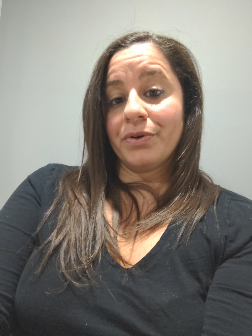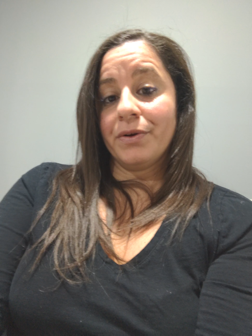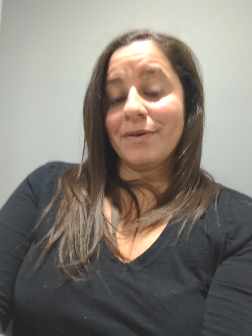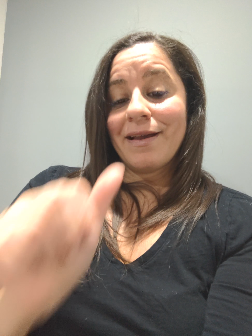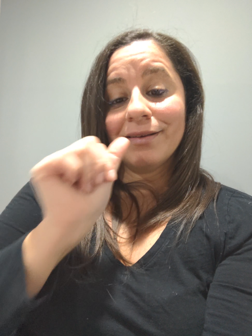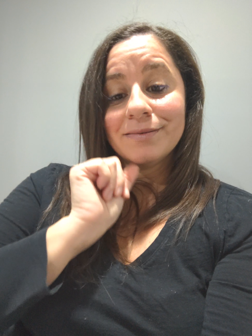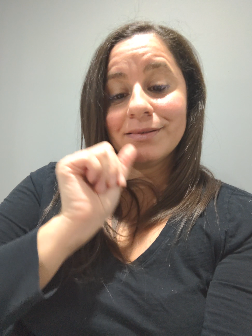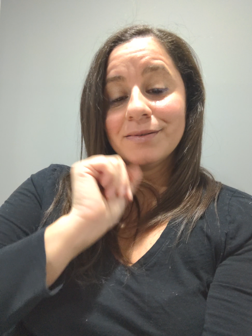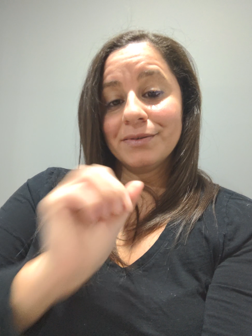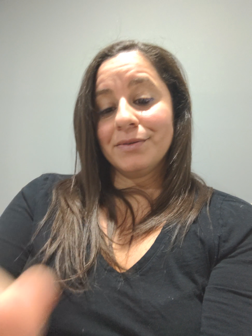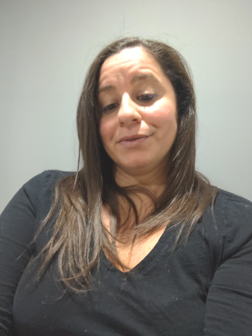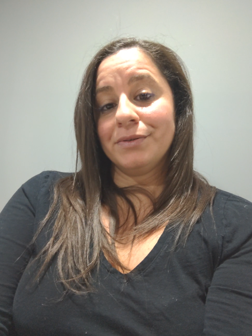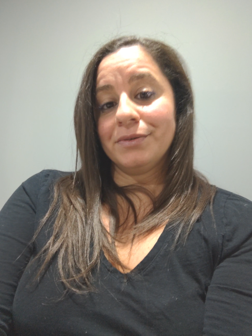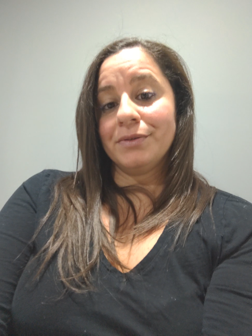aunt